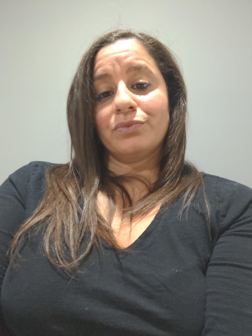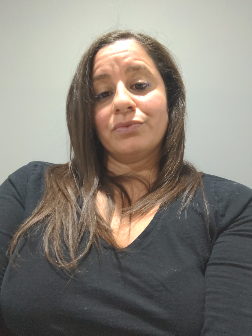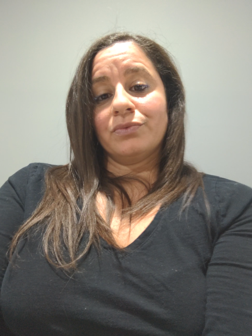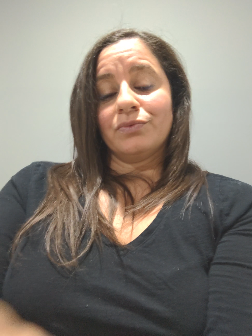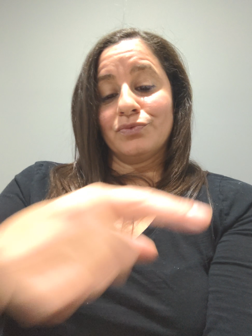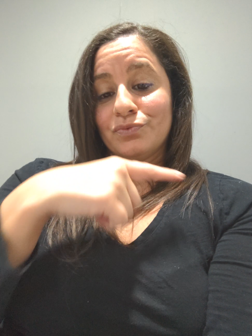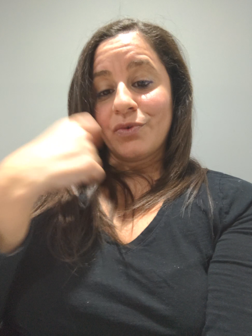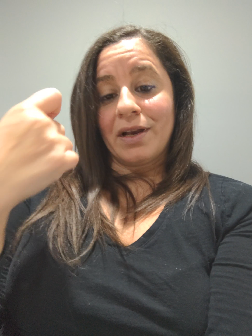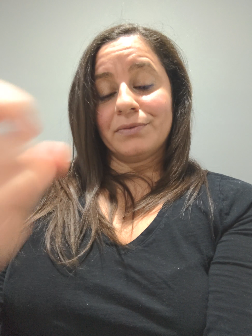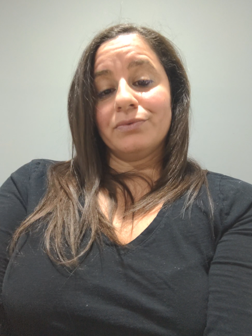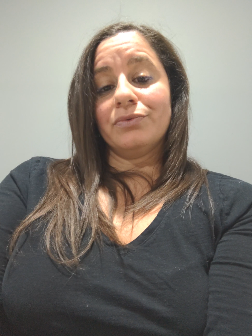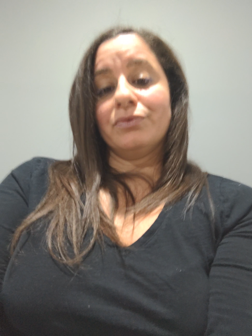dry